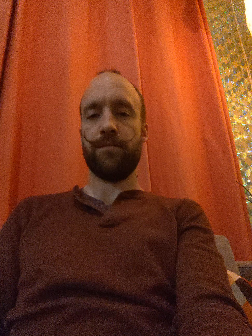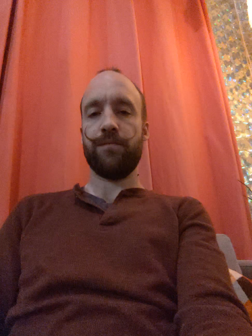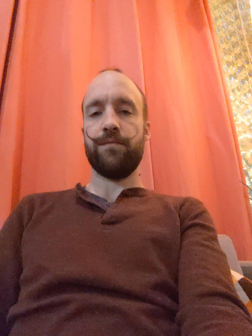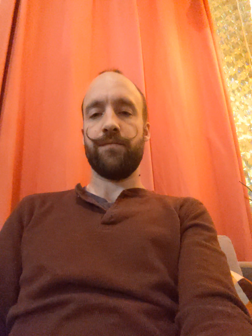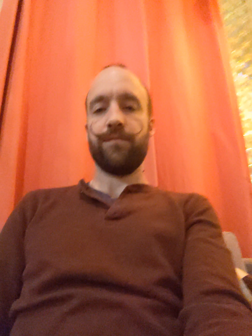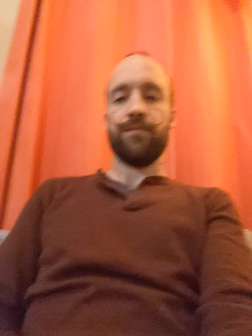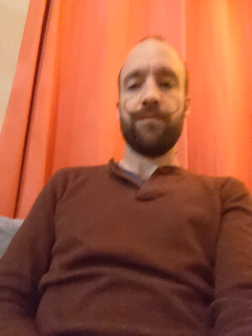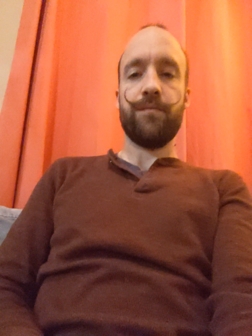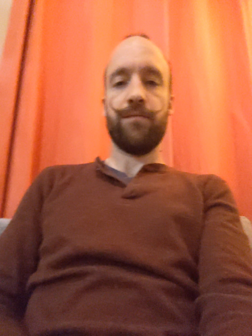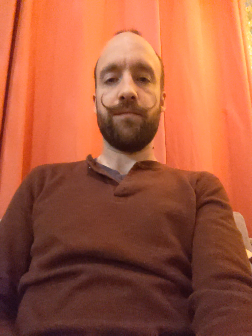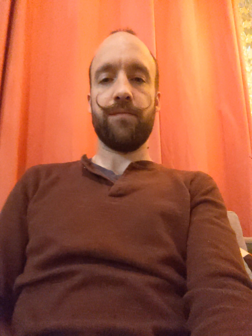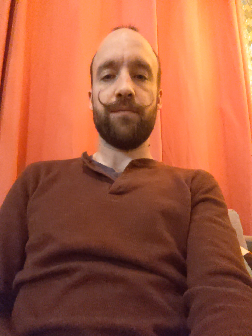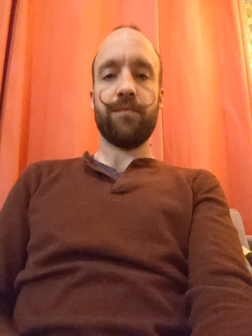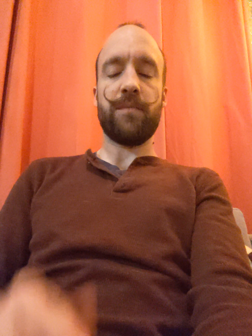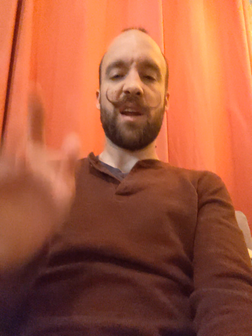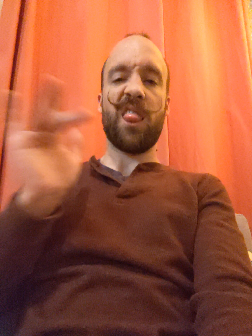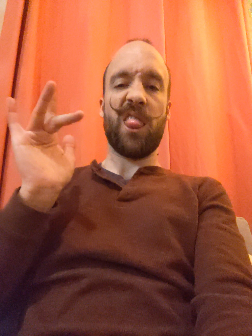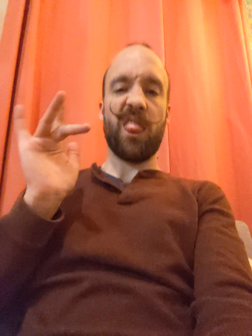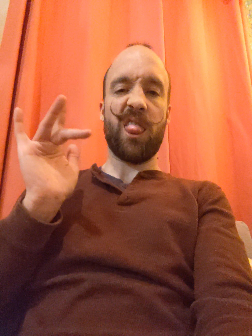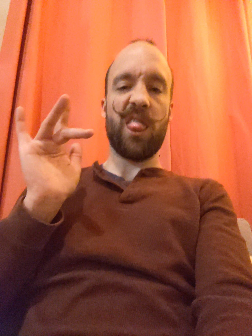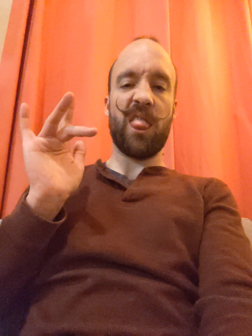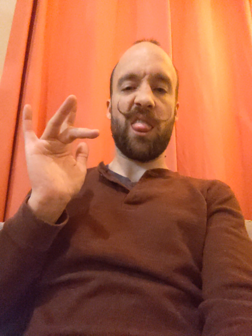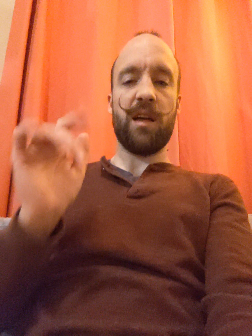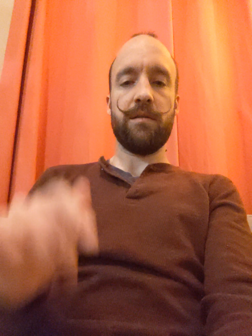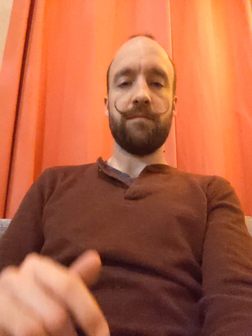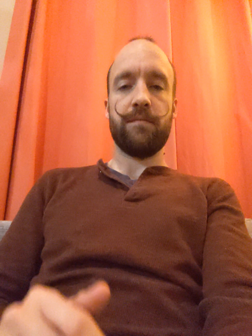yucky